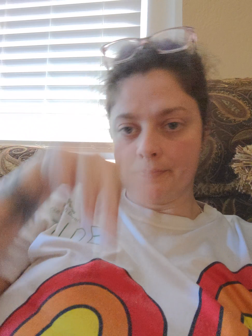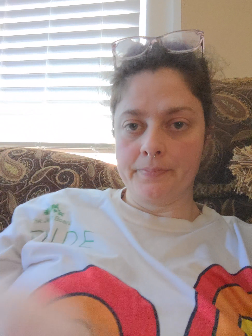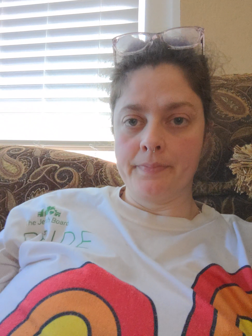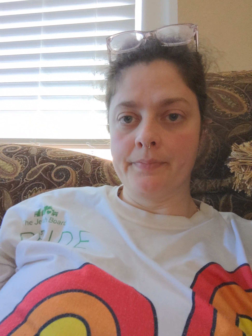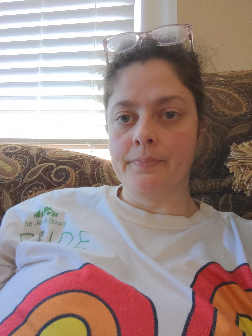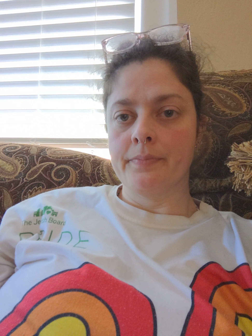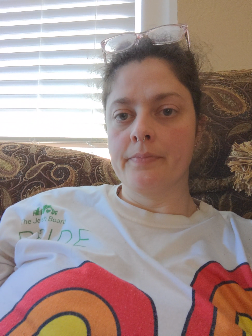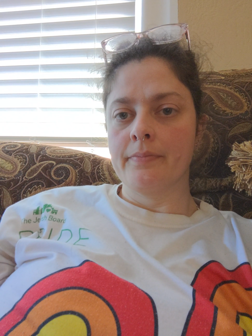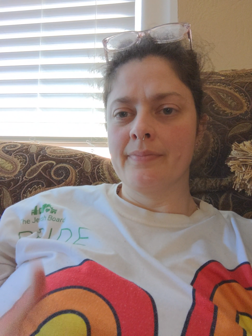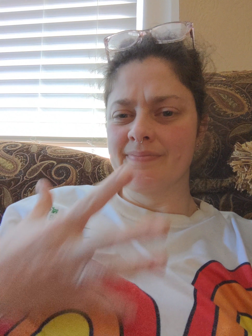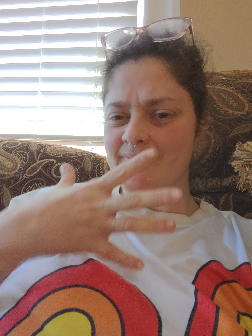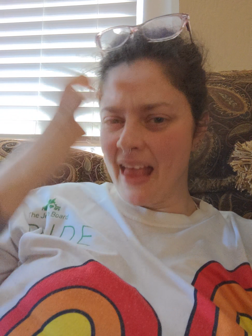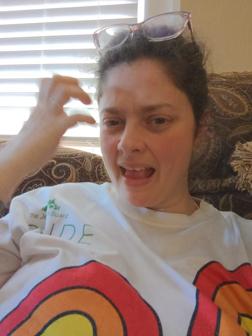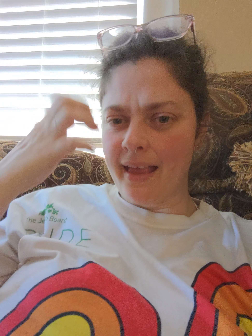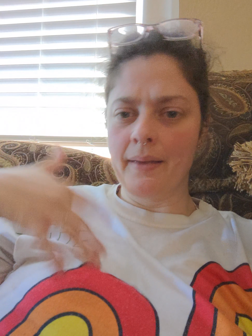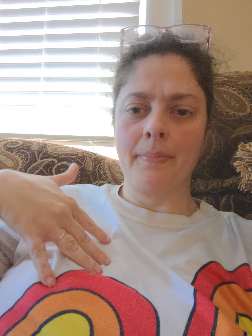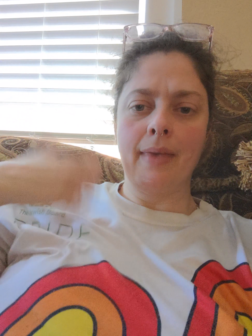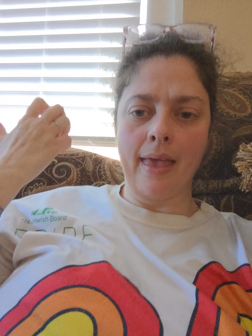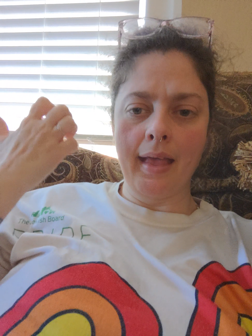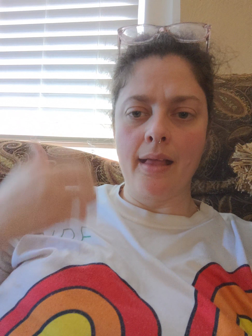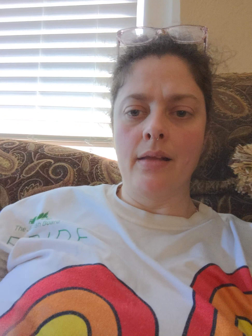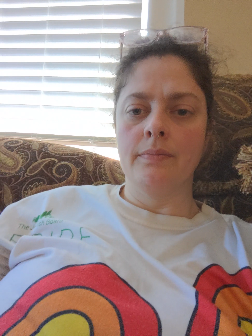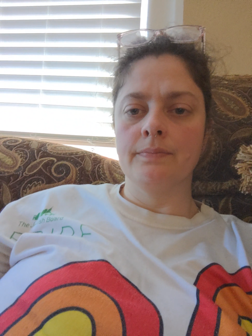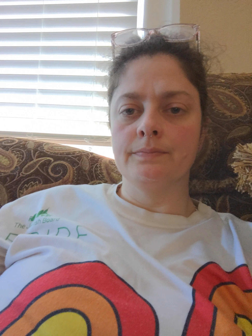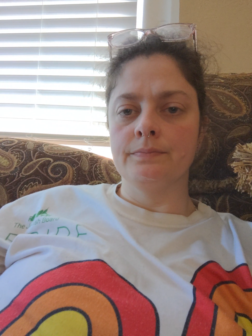mad